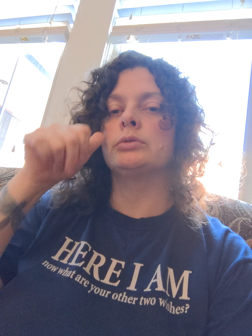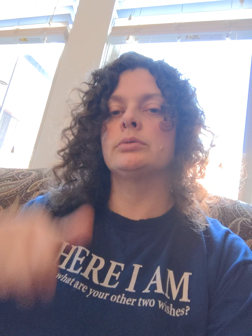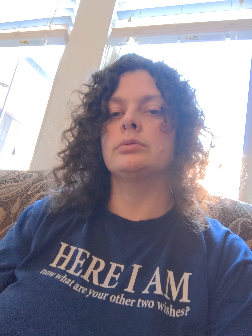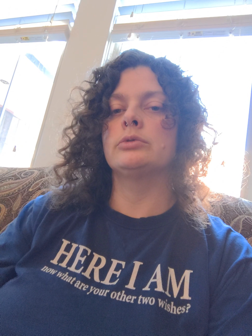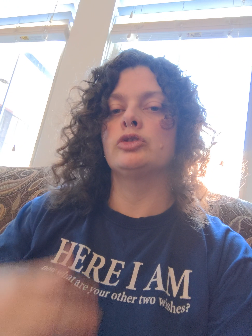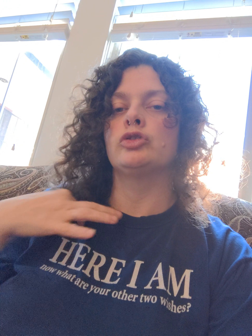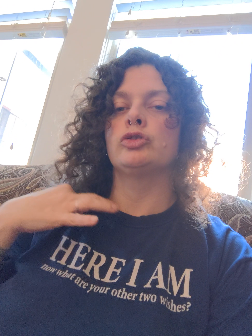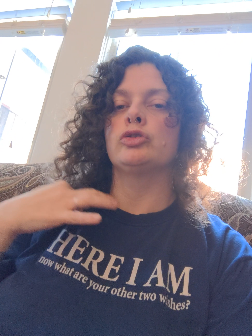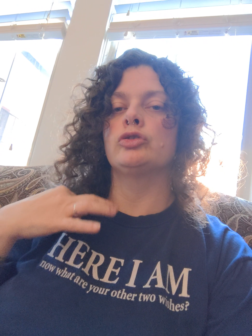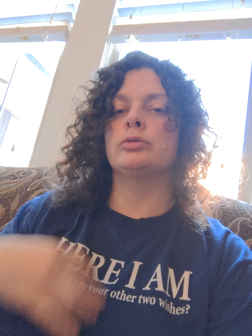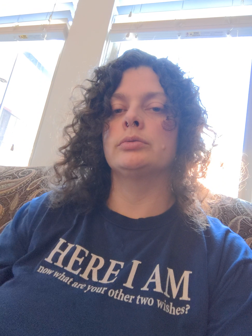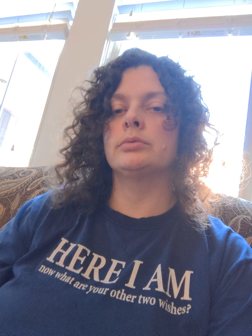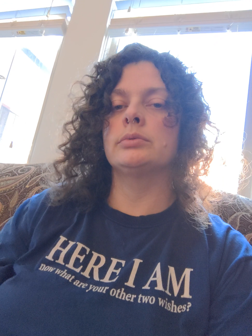shirt